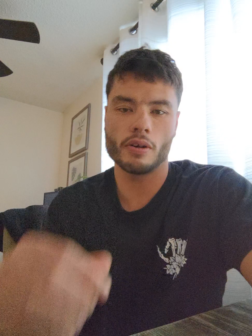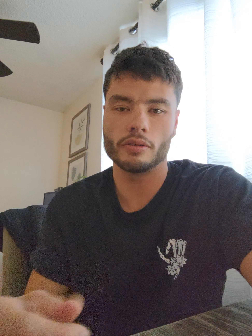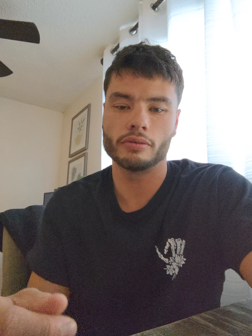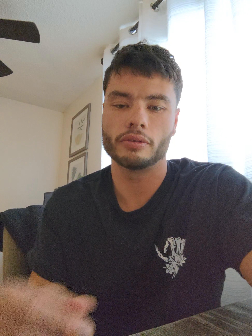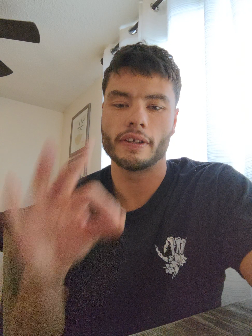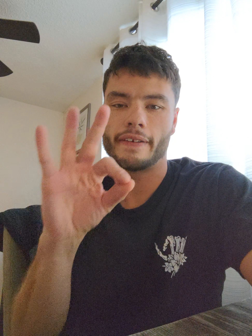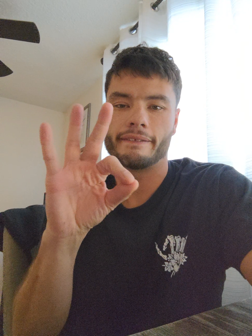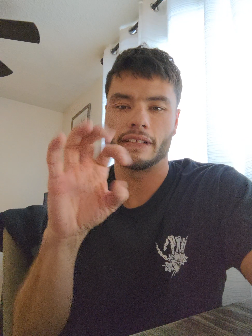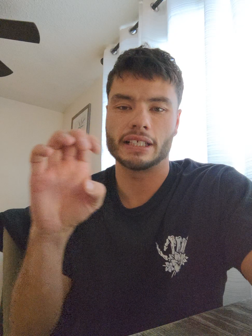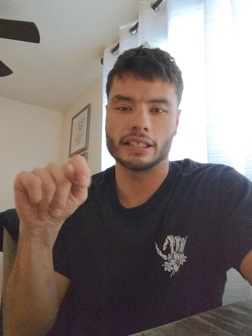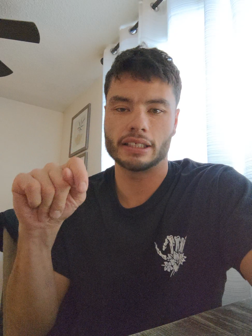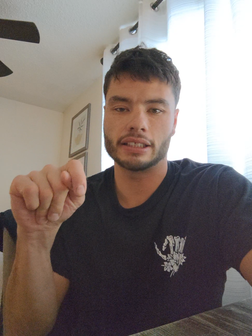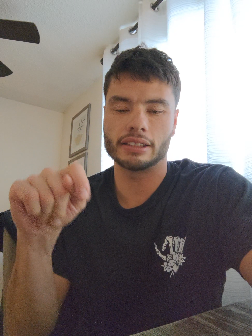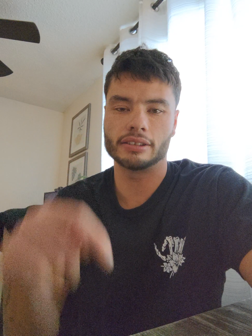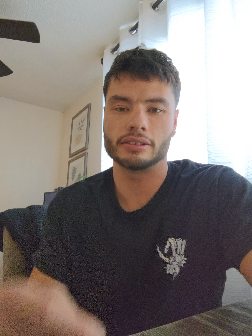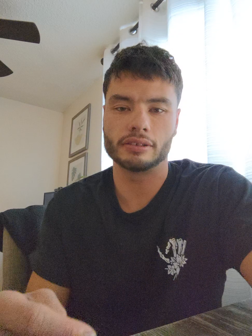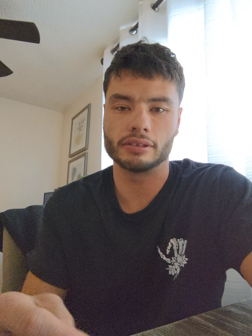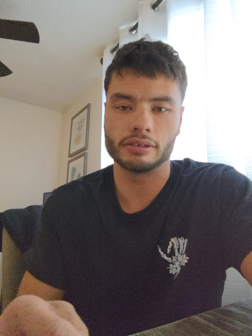feet